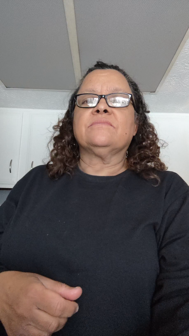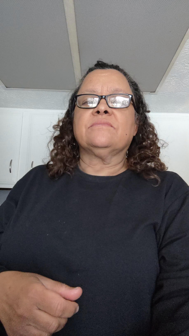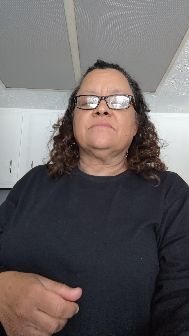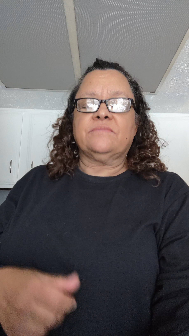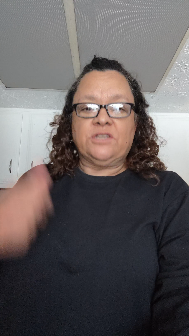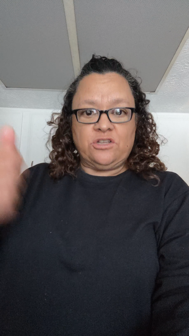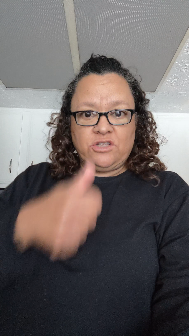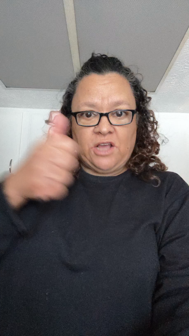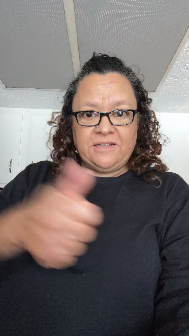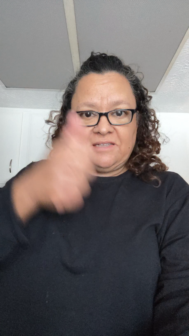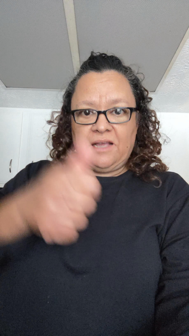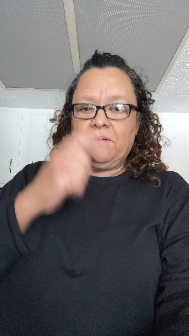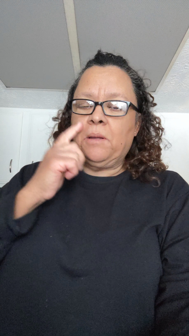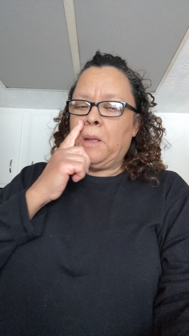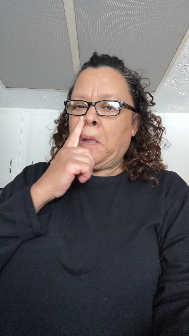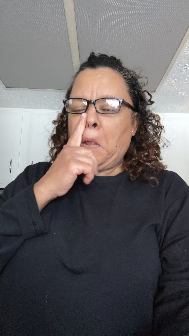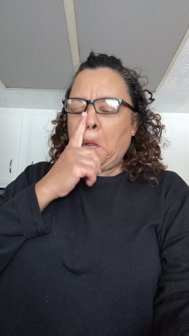chase